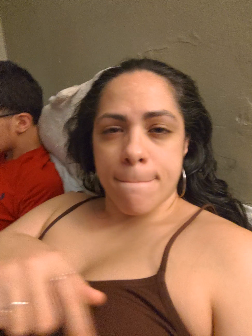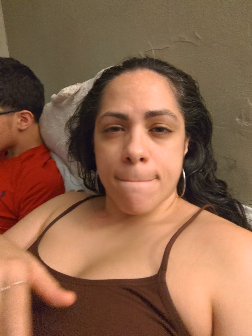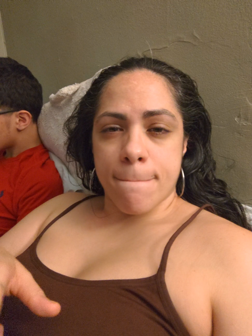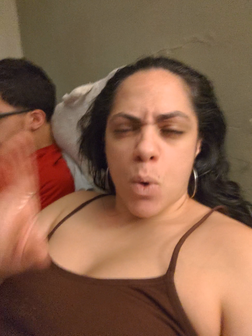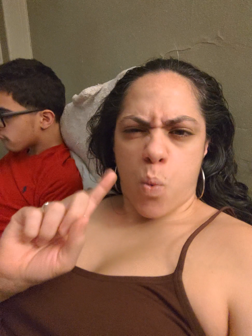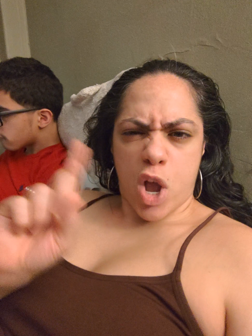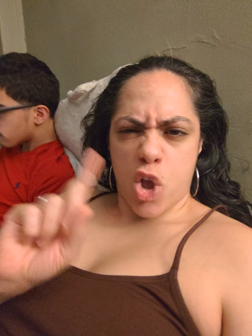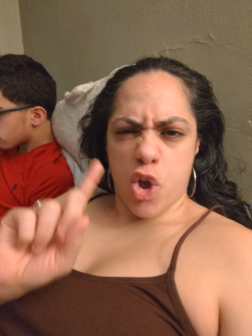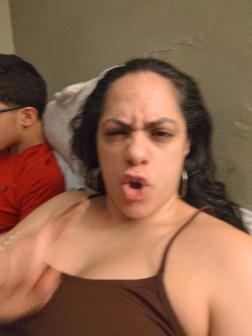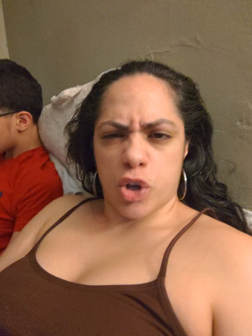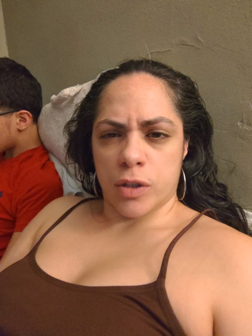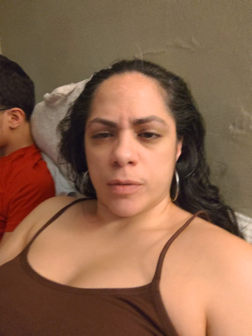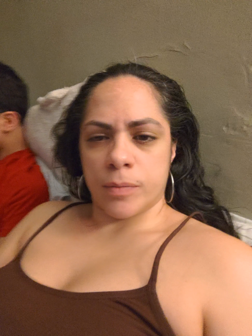where